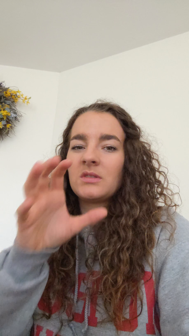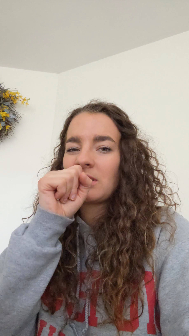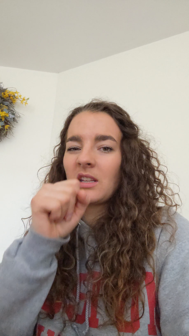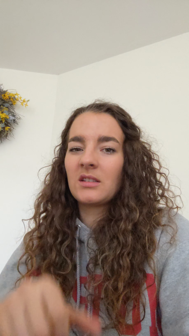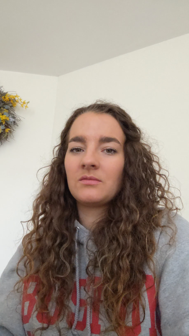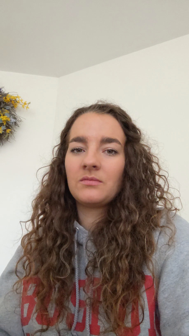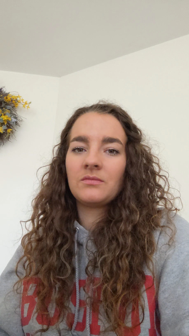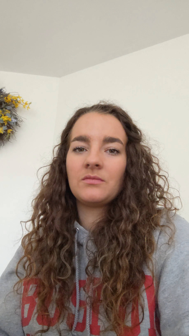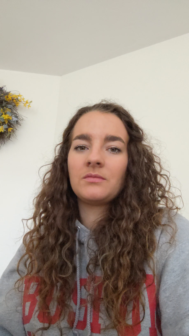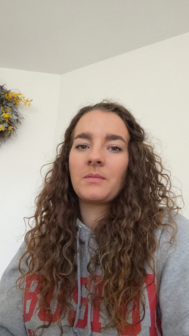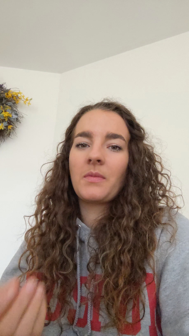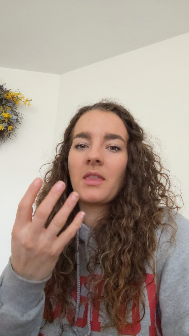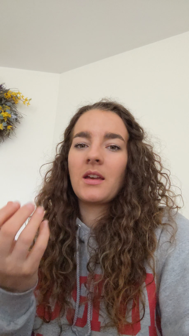plants